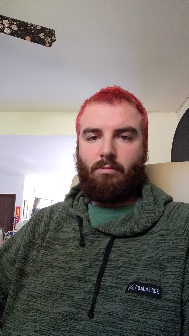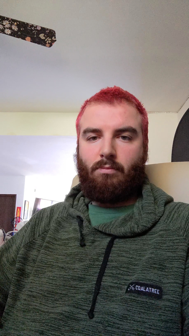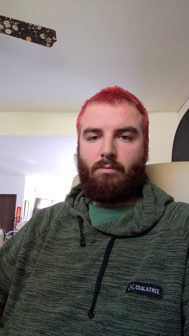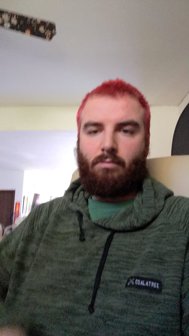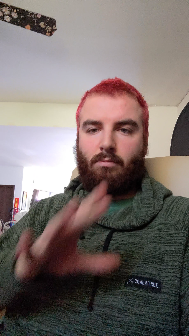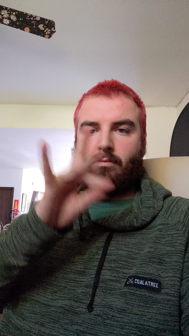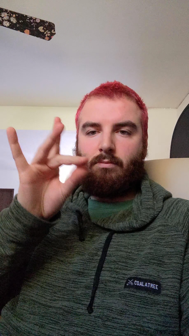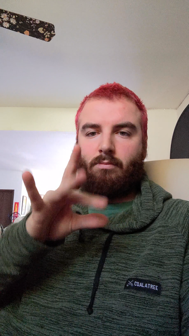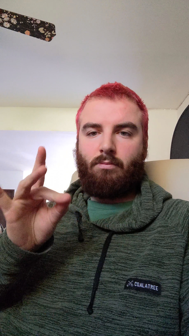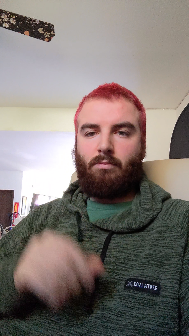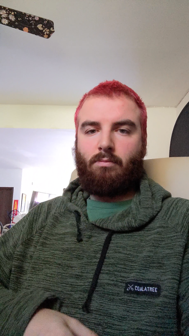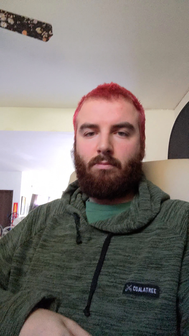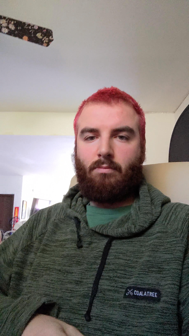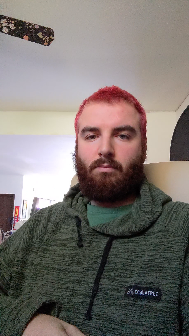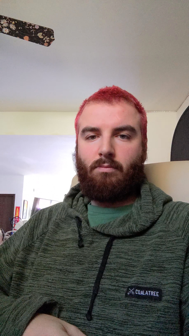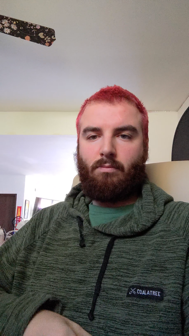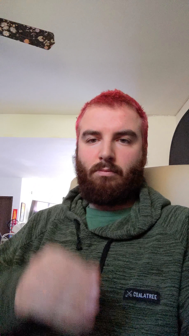choose